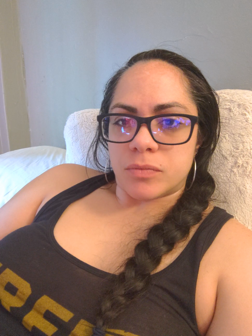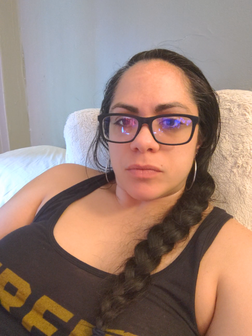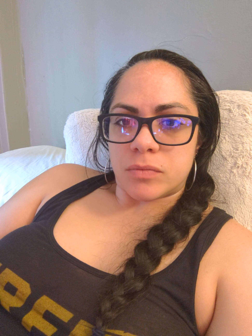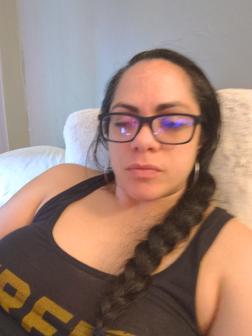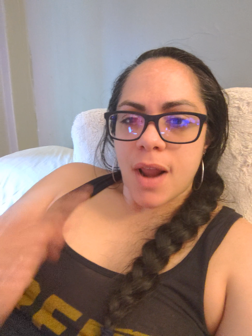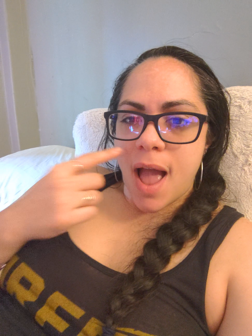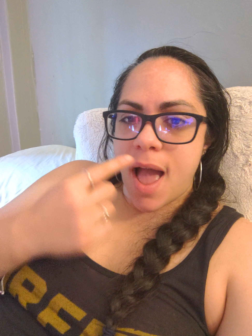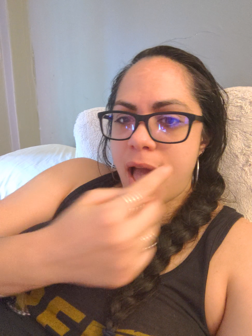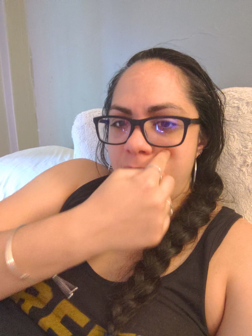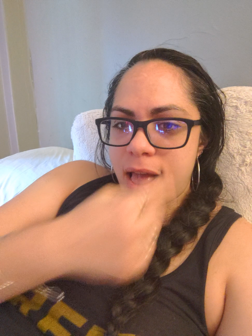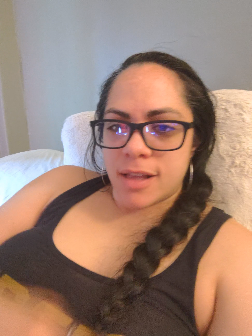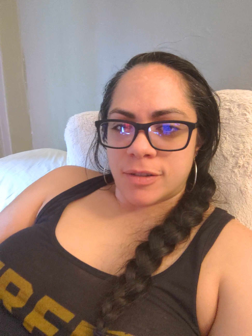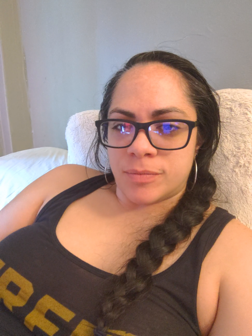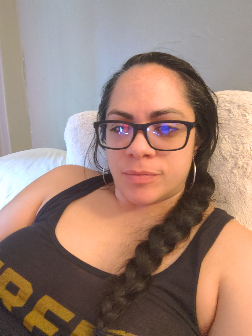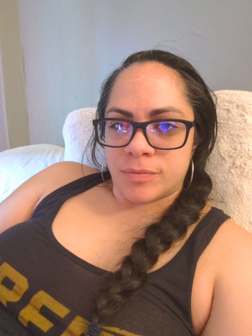eye